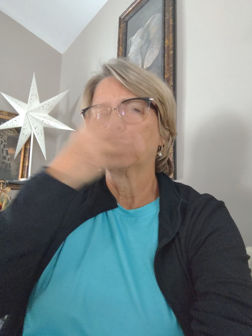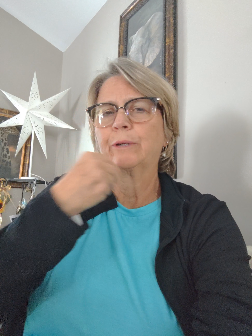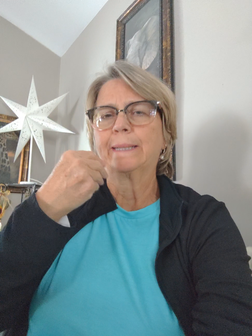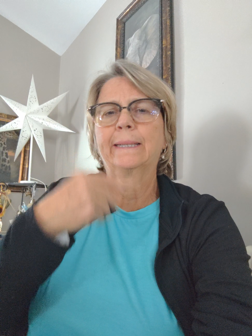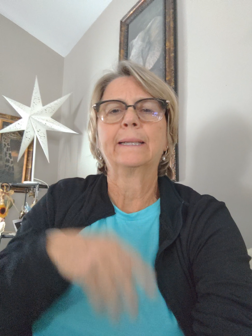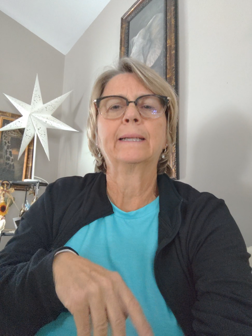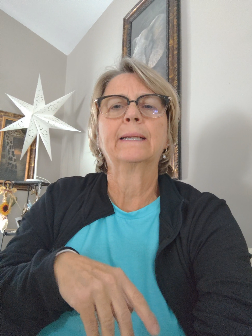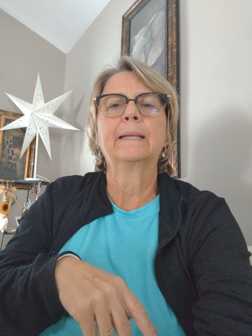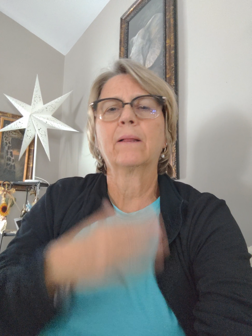pretty